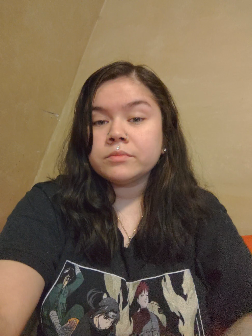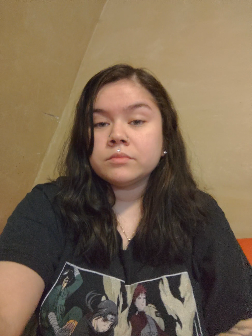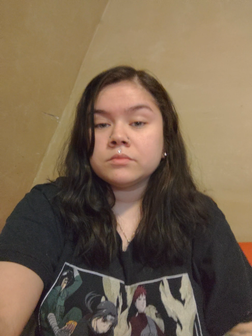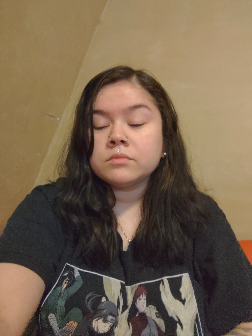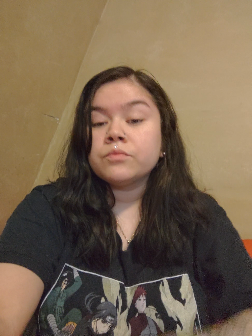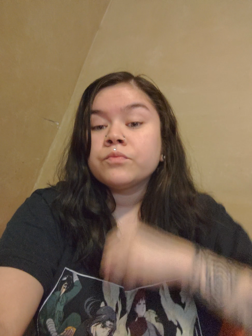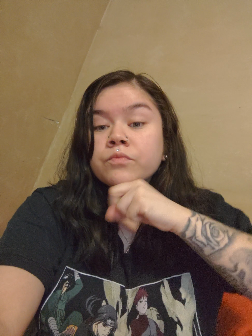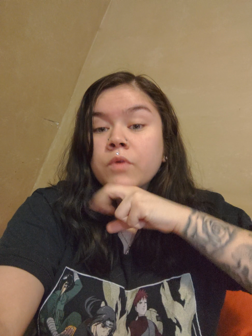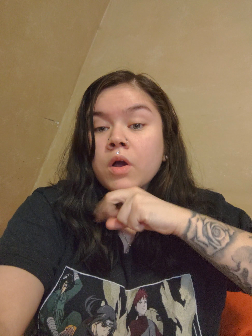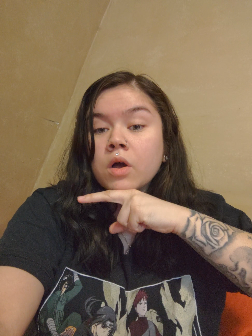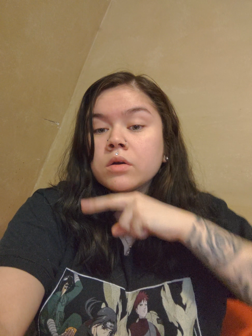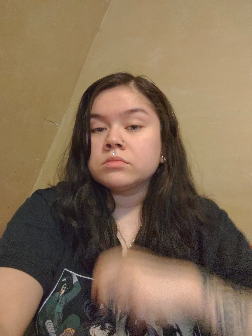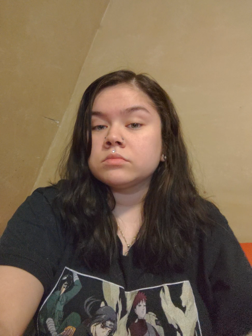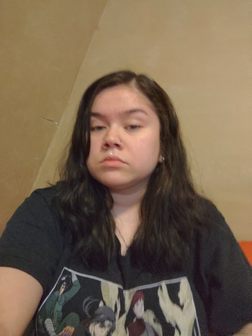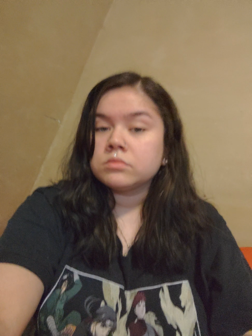frog